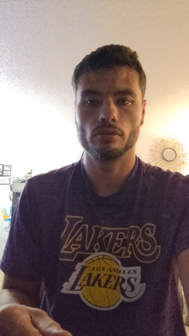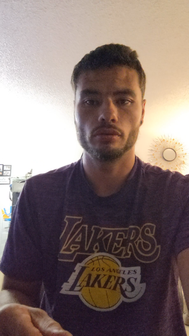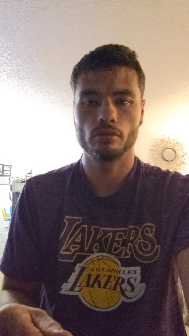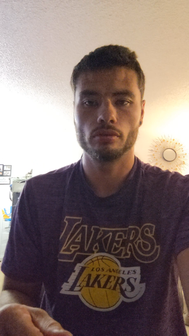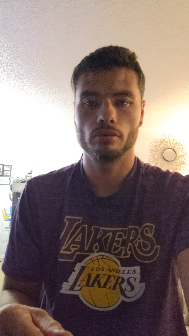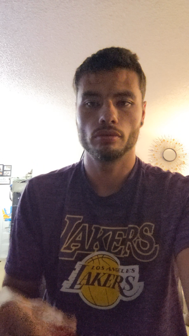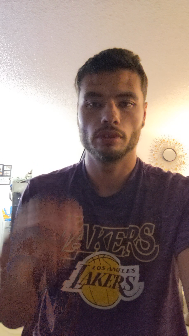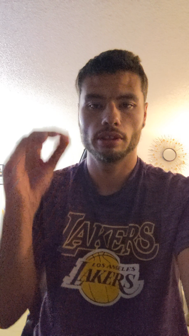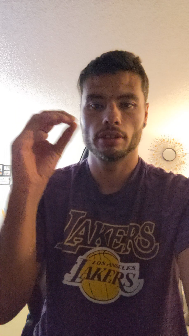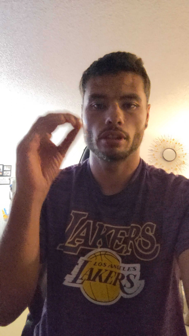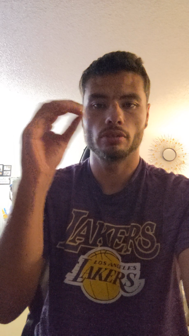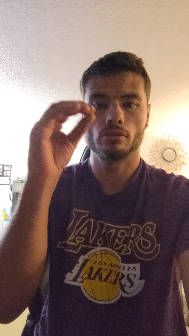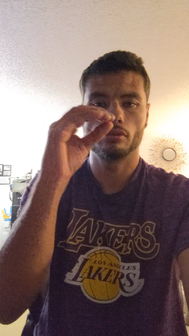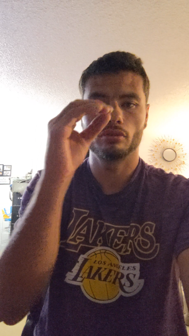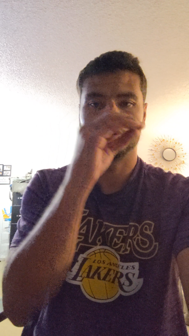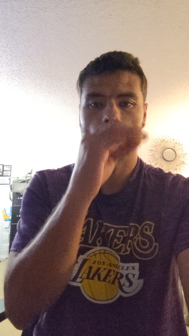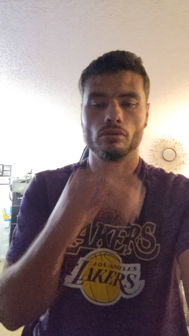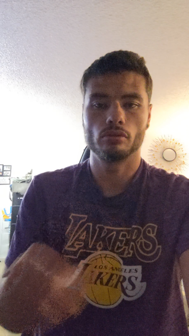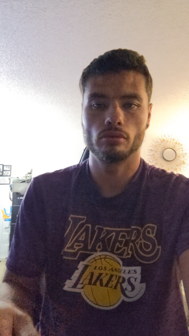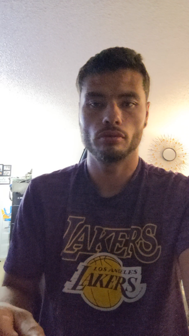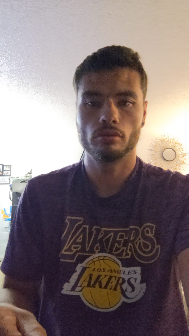dinosaur